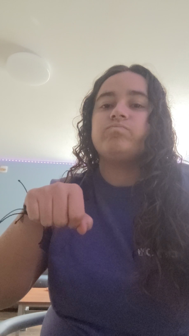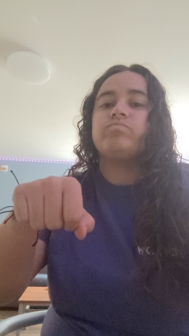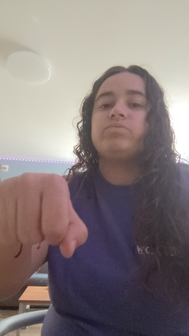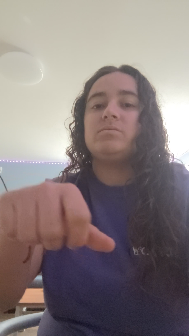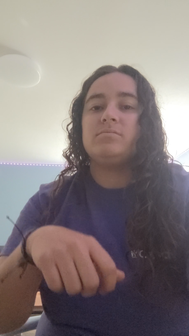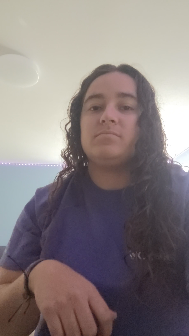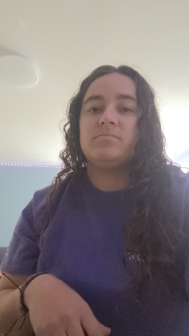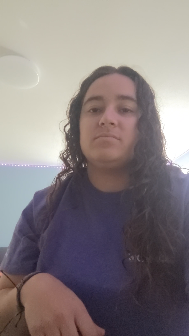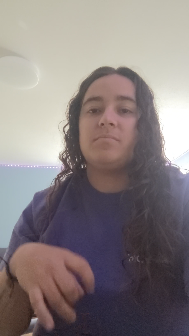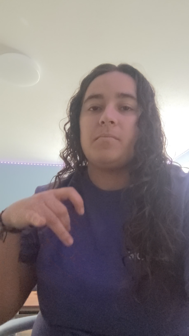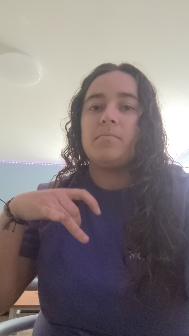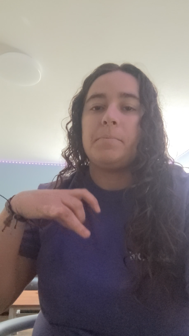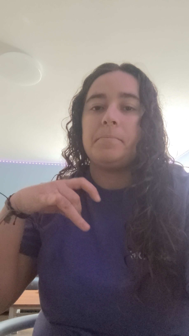pumpkin